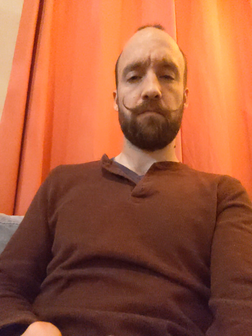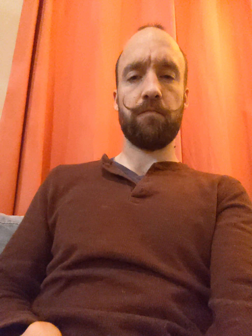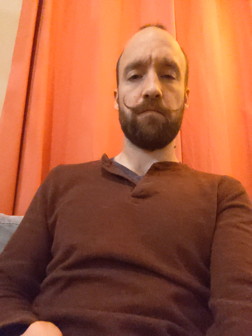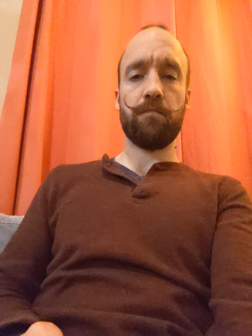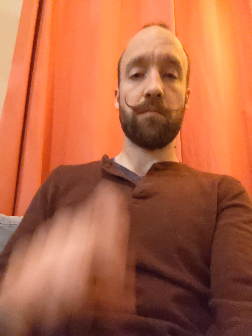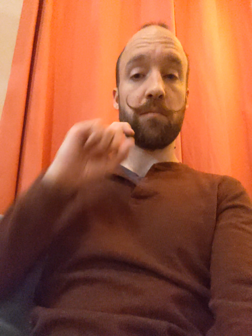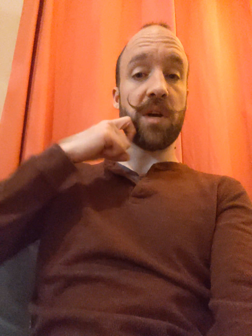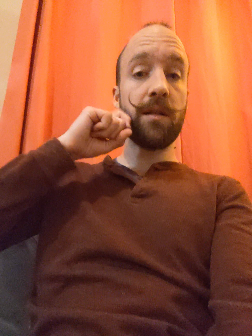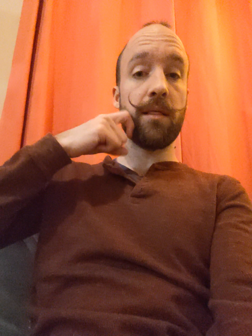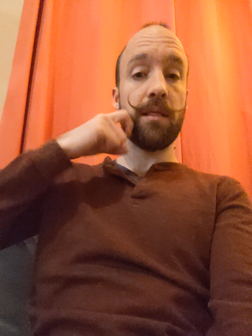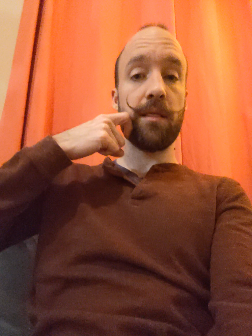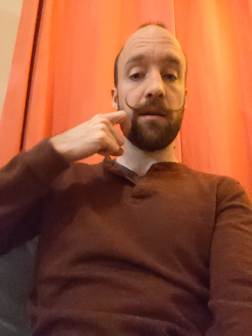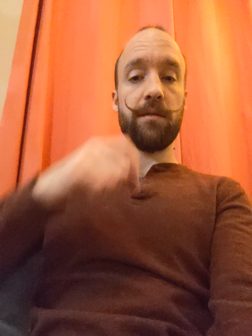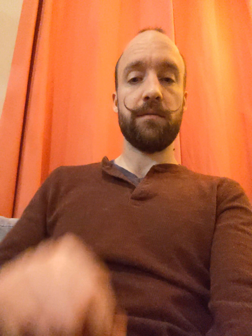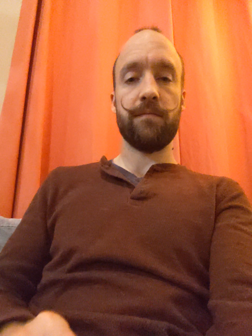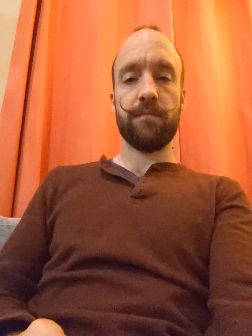apple